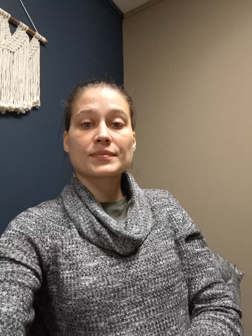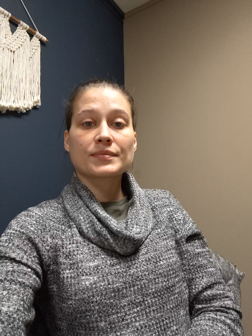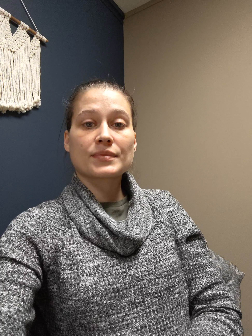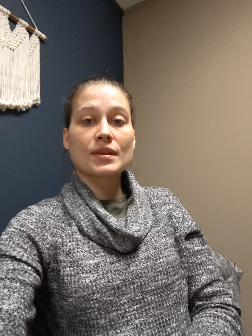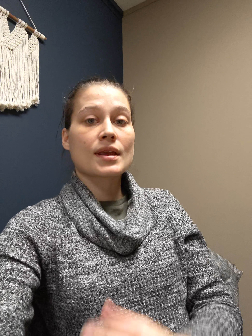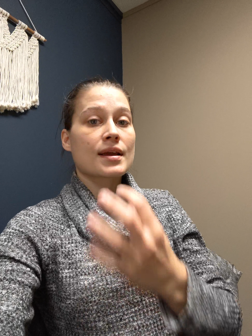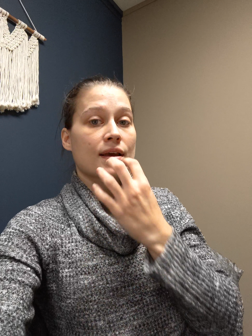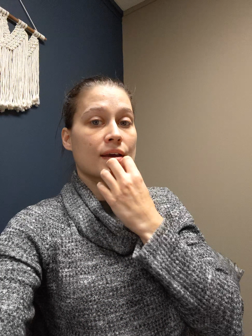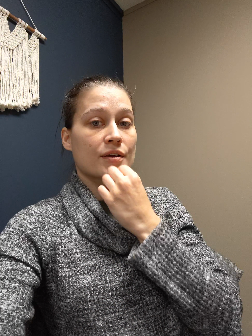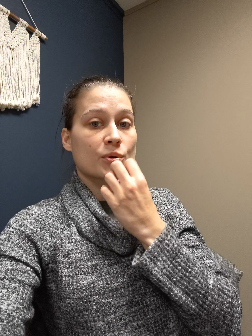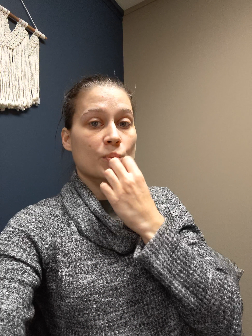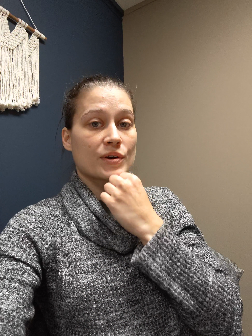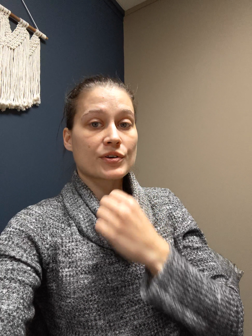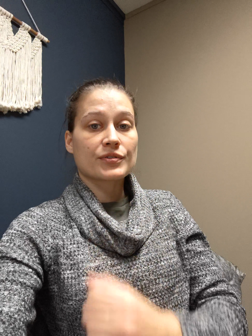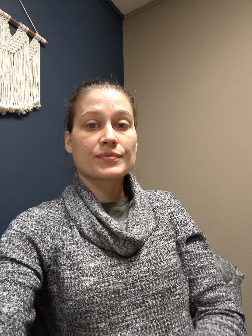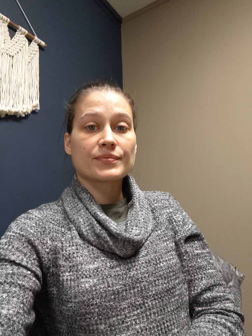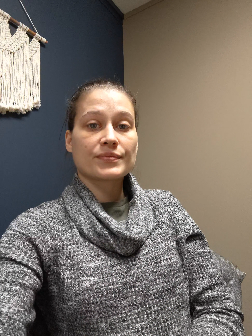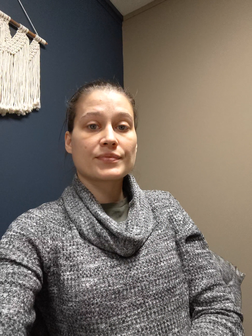underwear